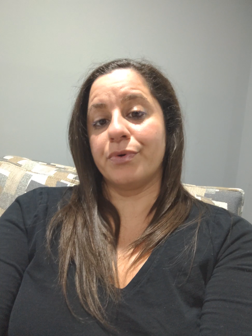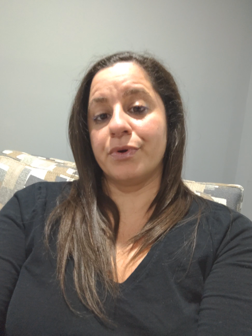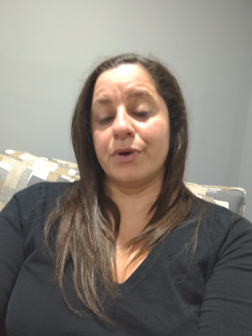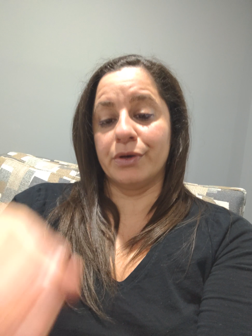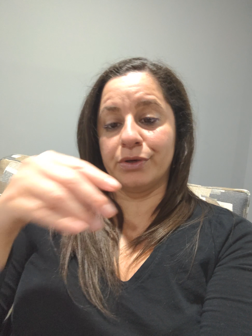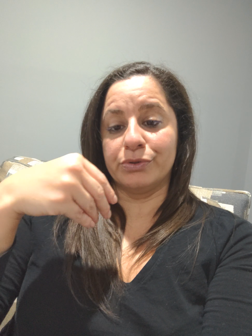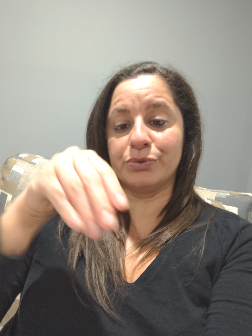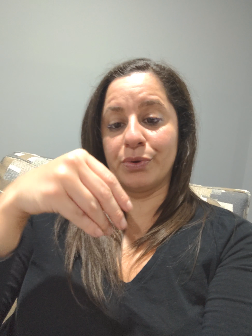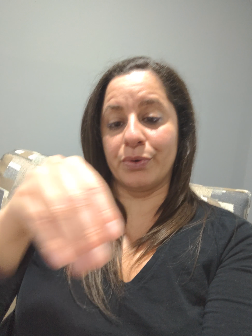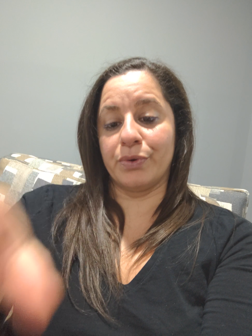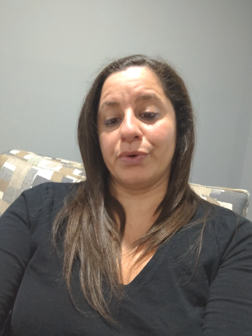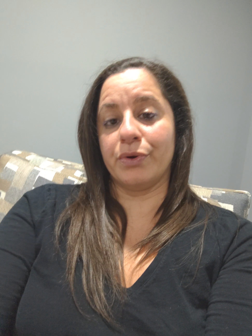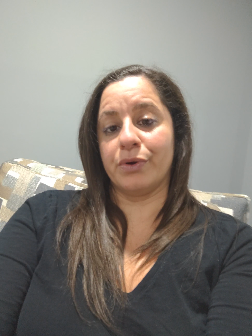store